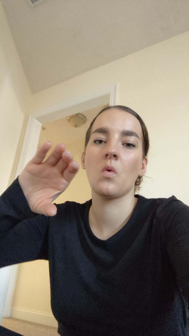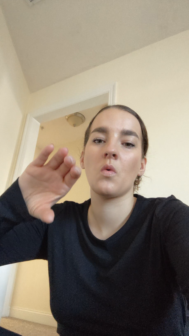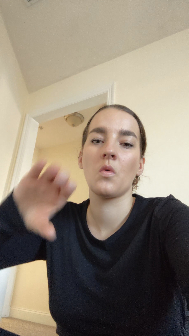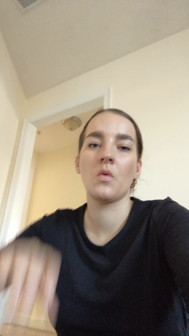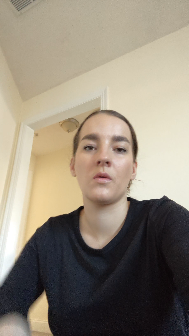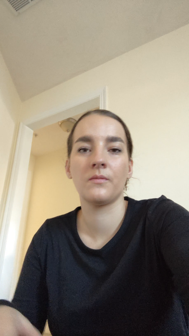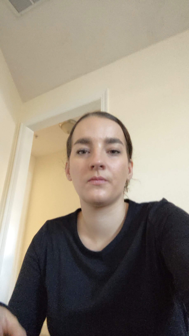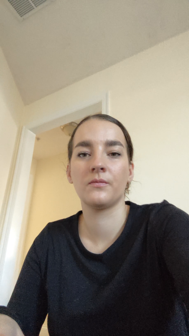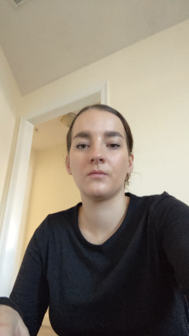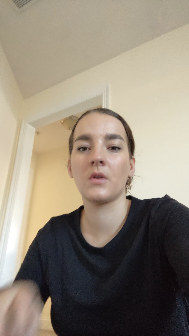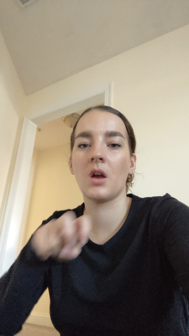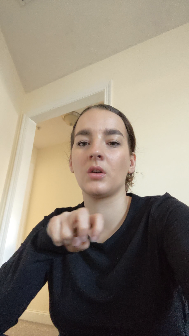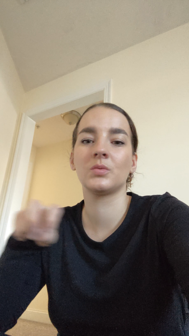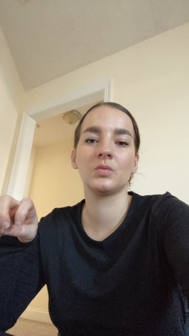couch